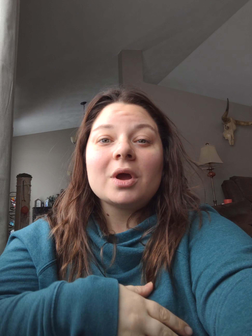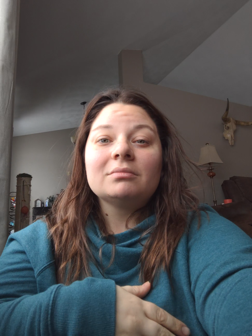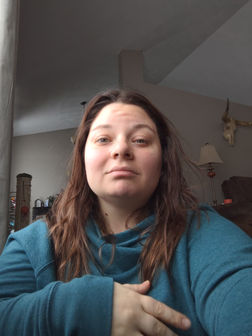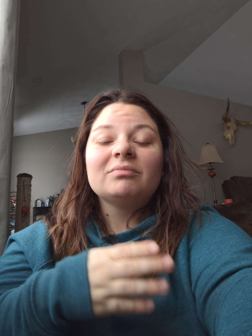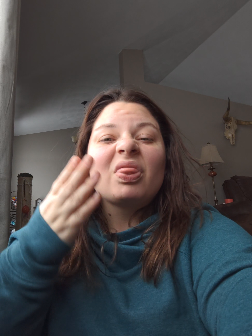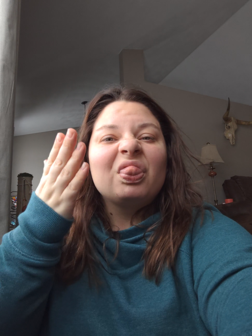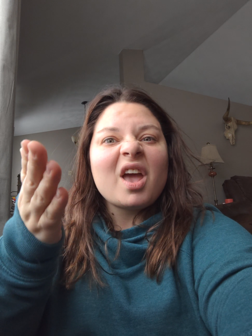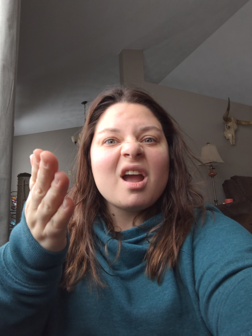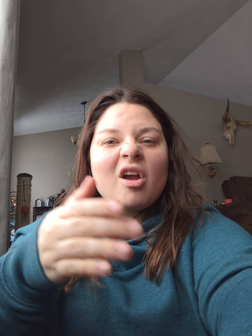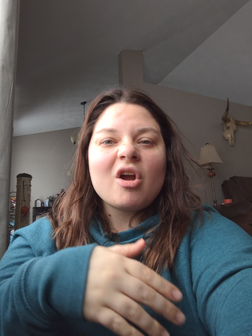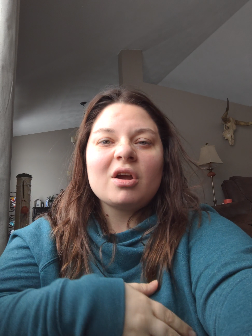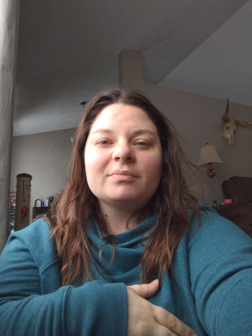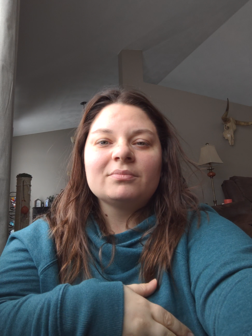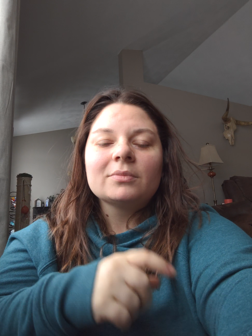there